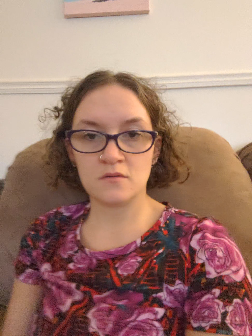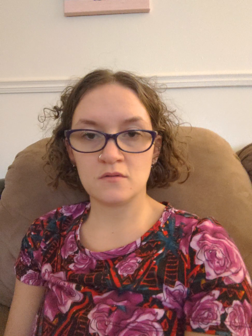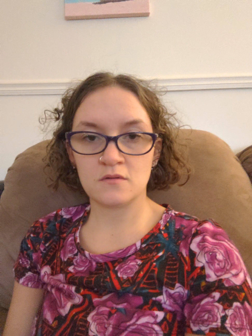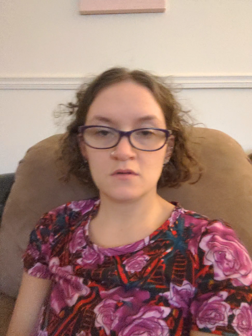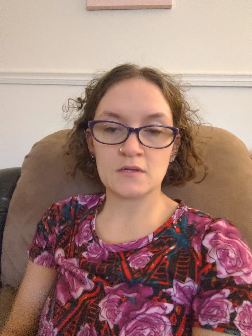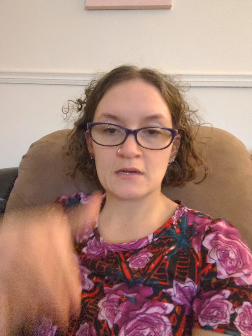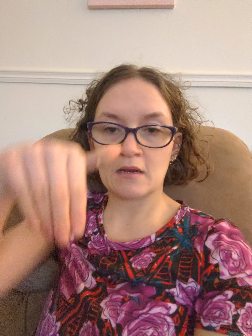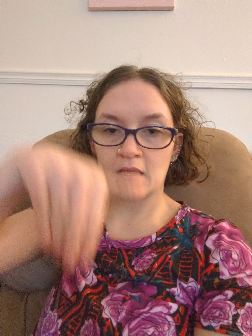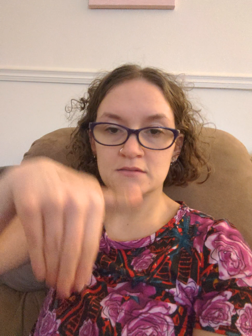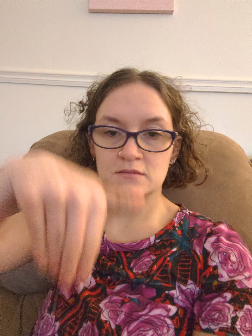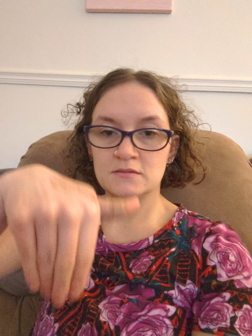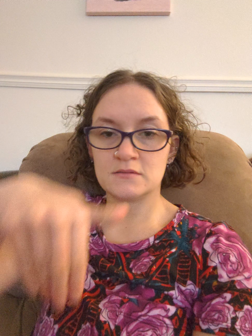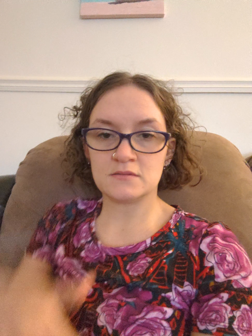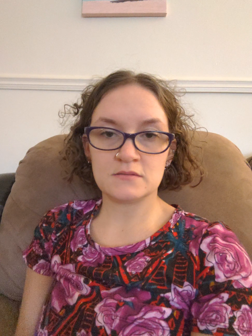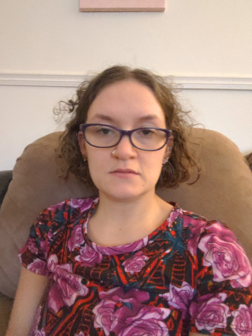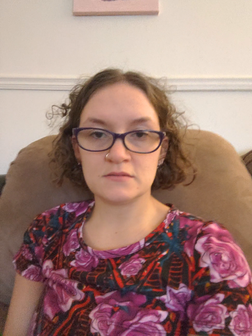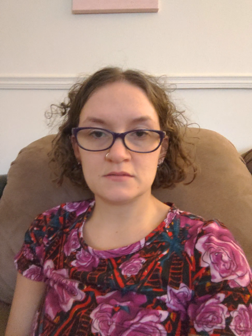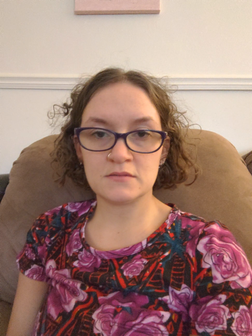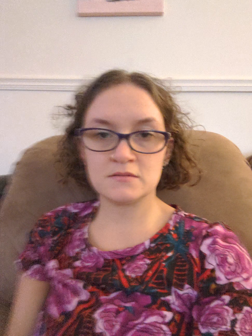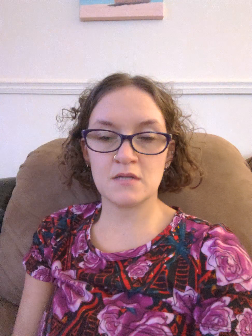night